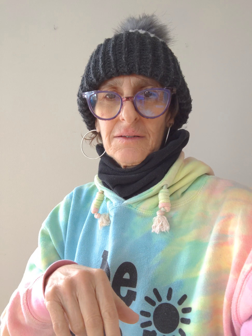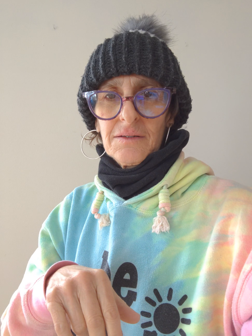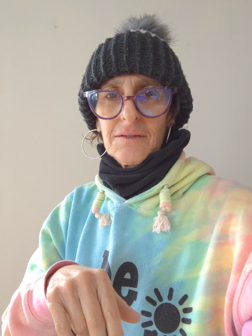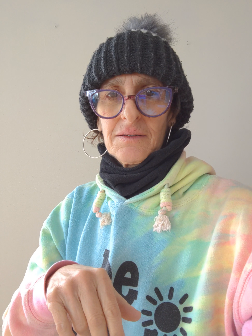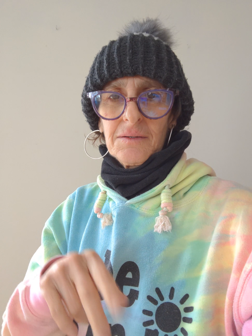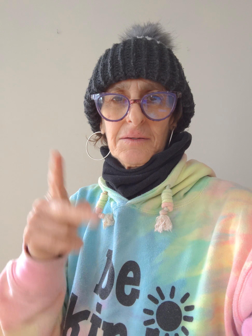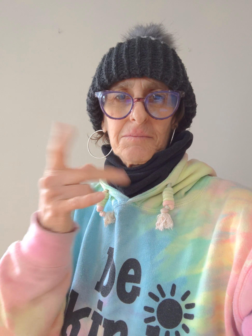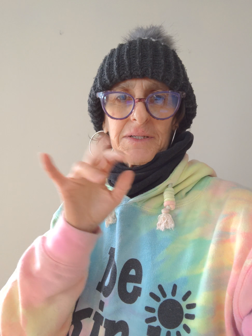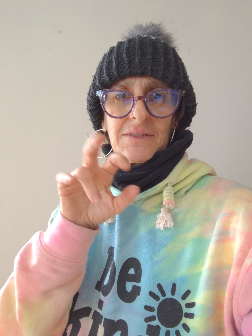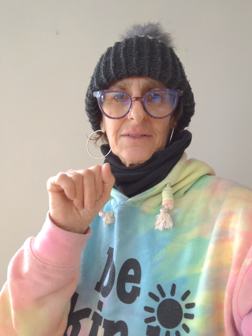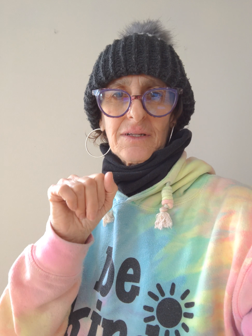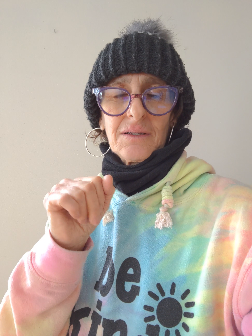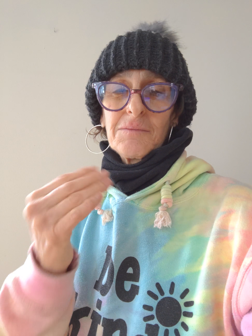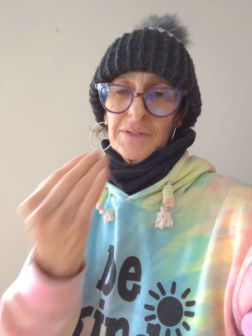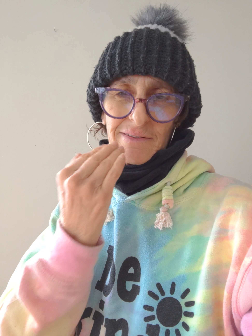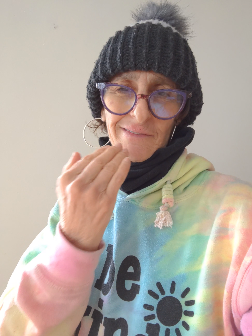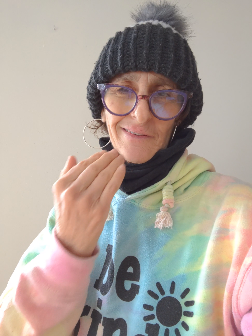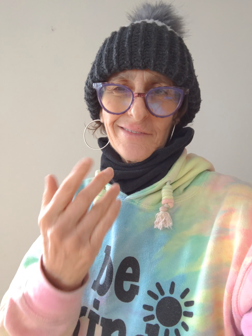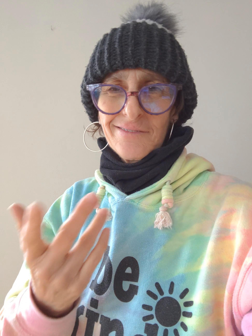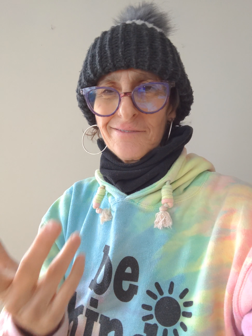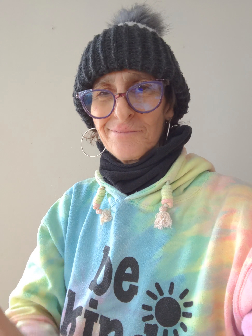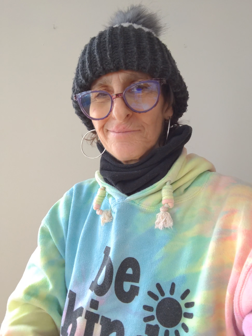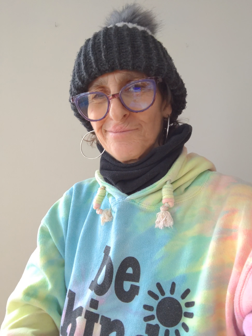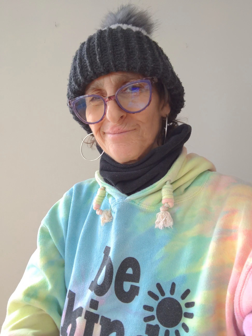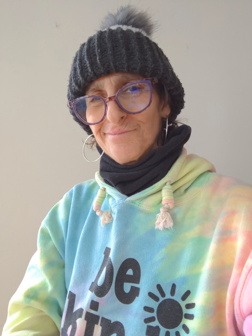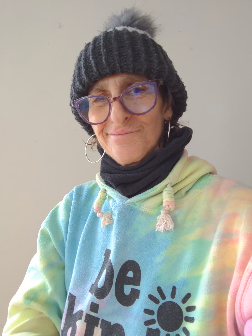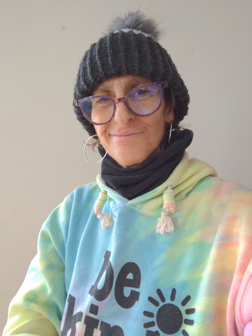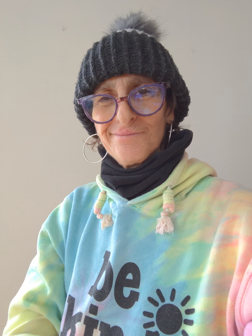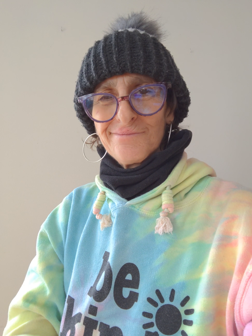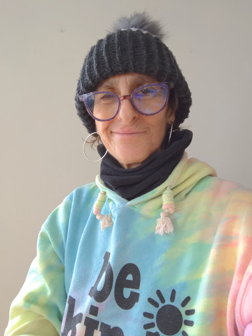pizza